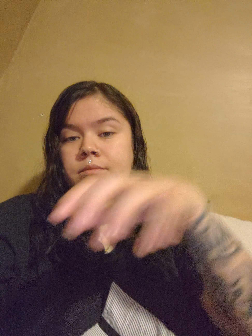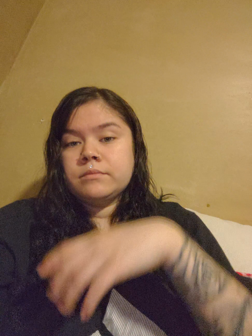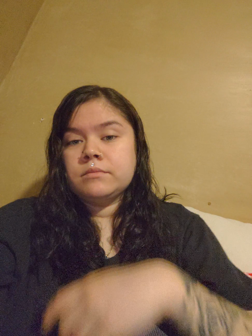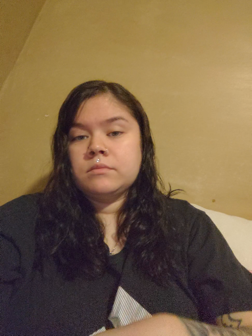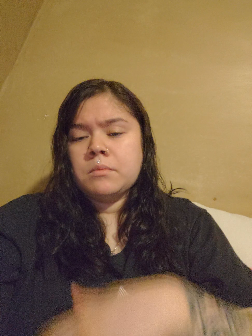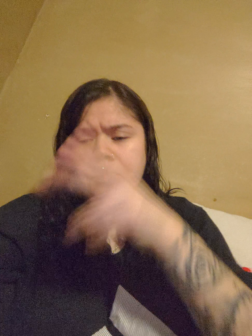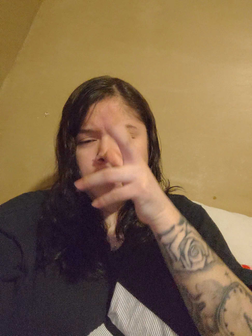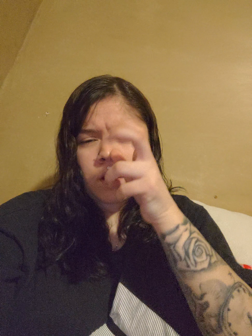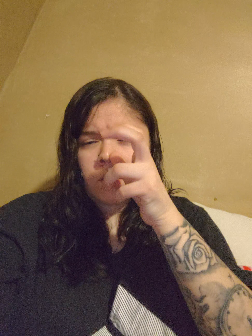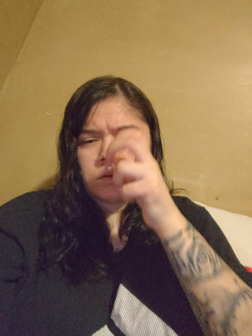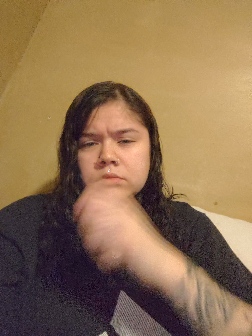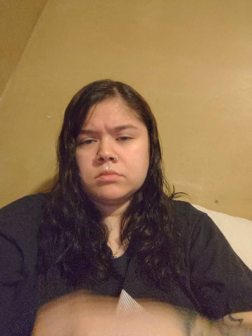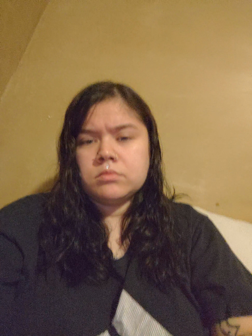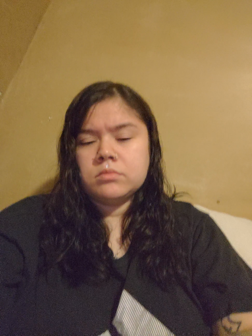bug